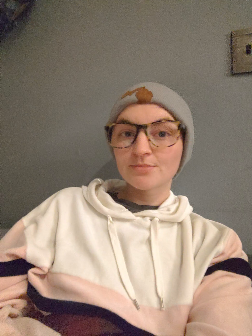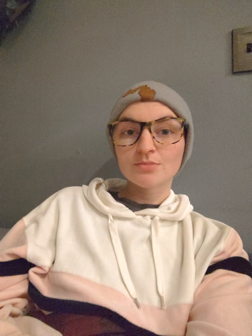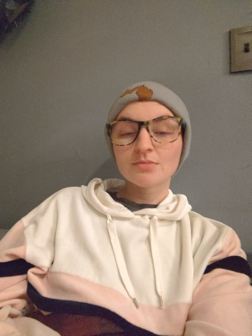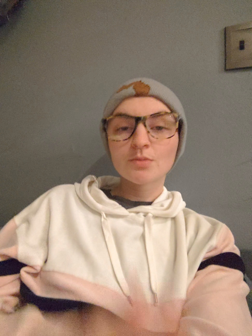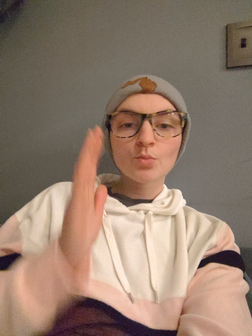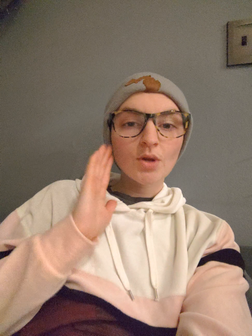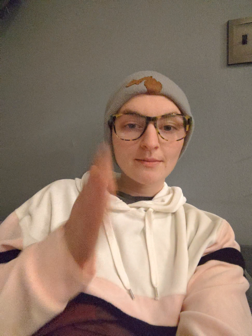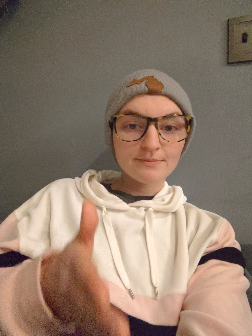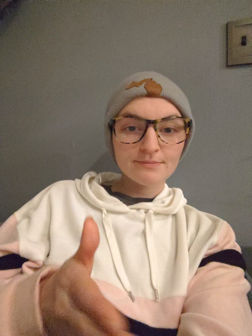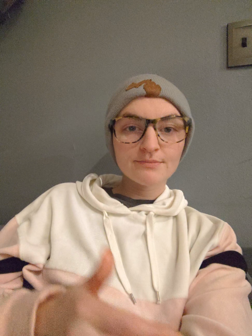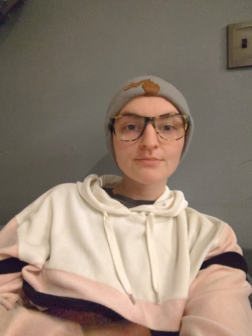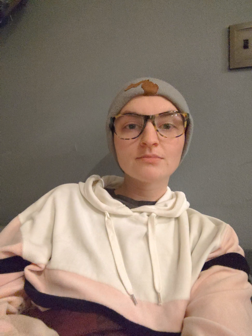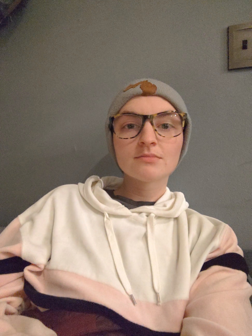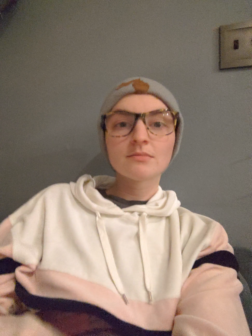will